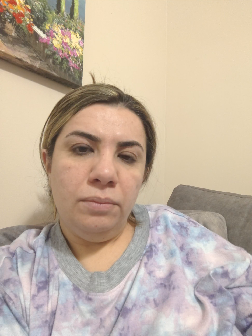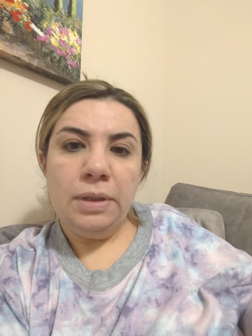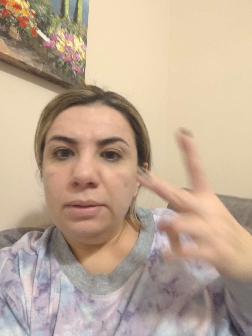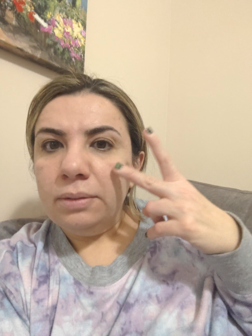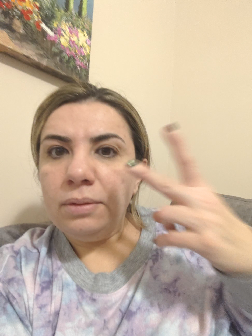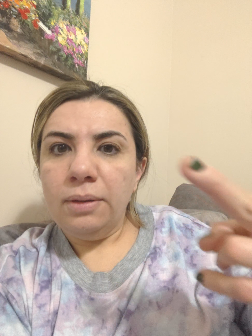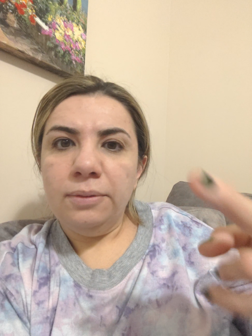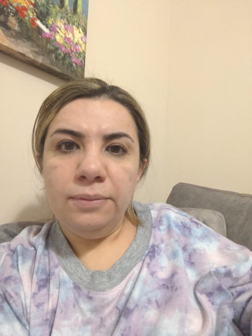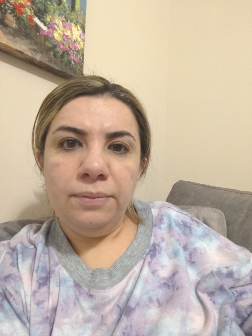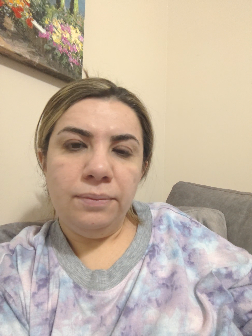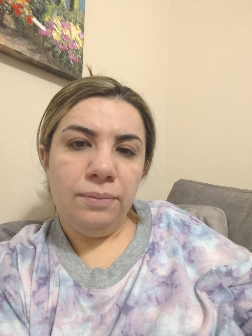see